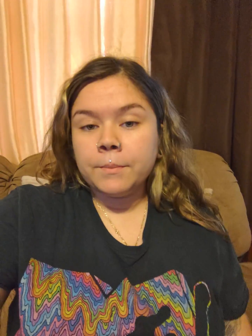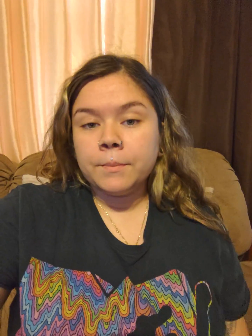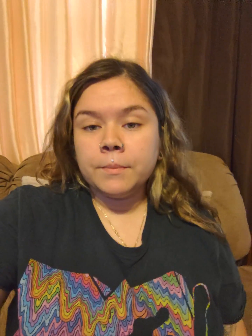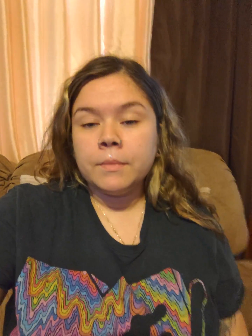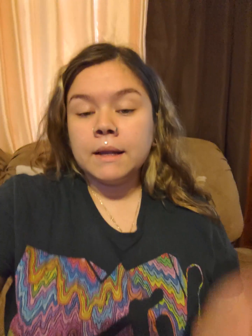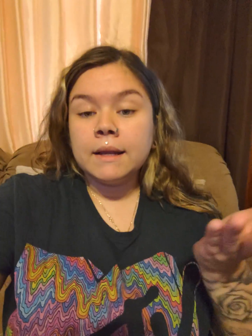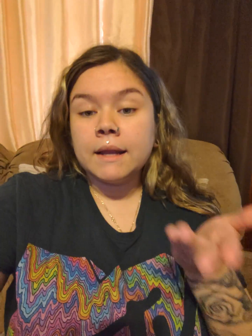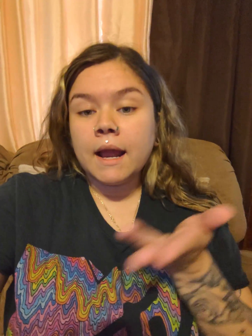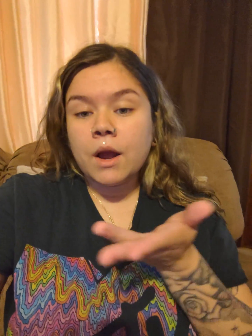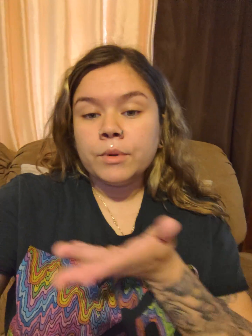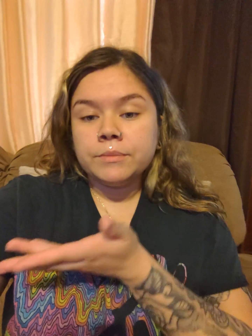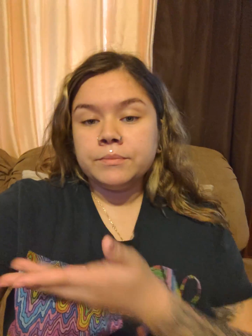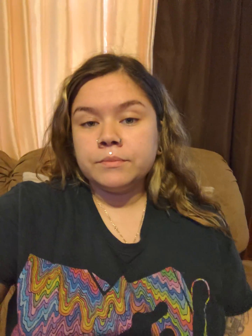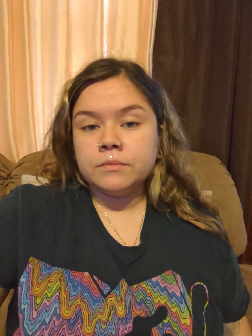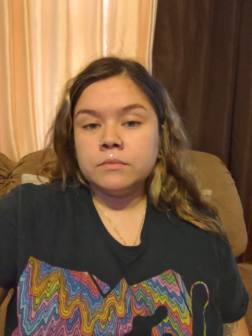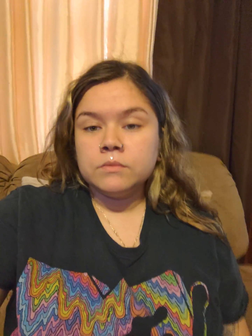carry